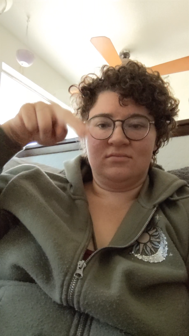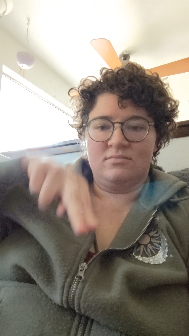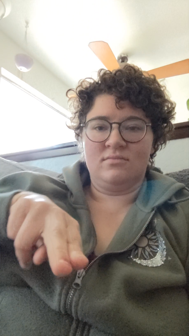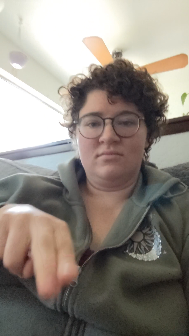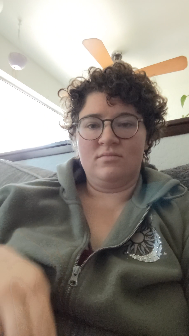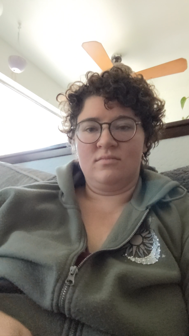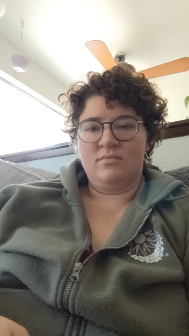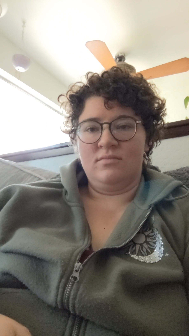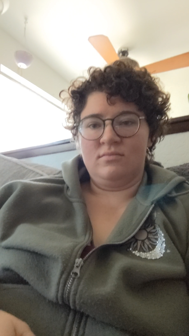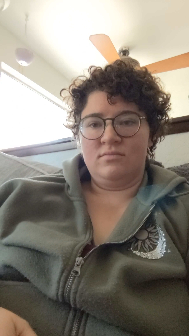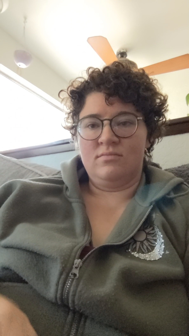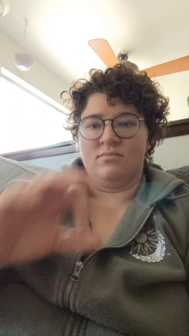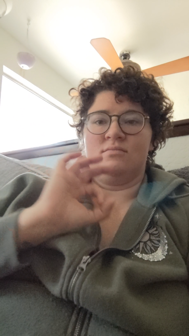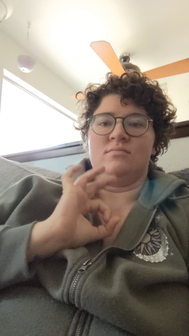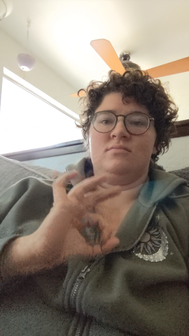button